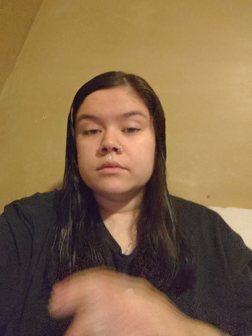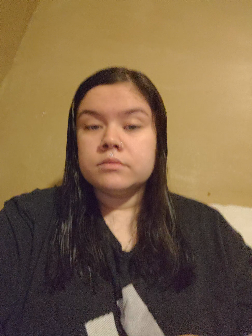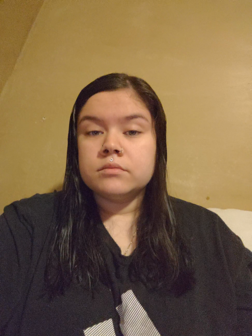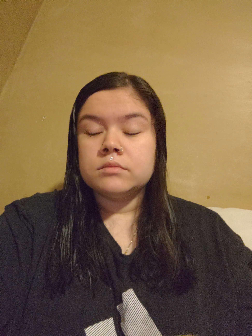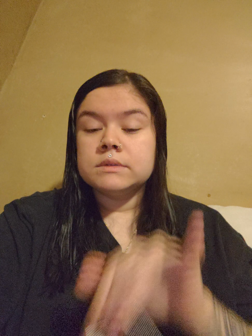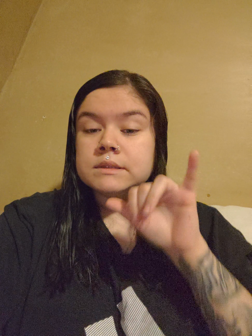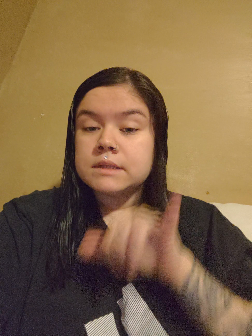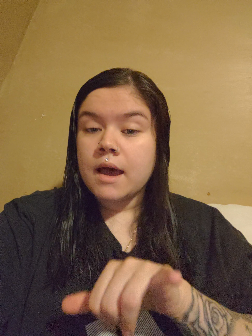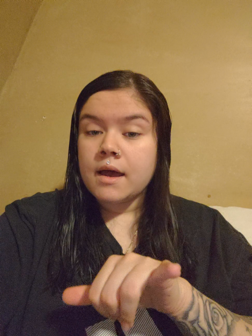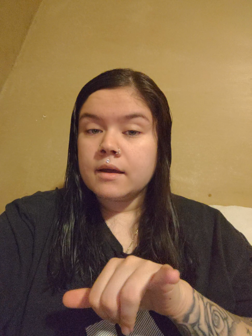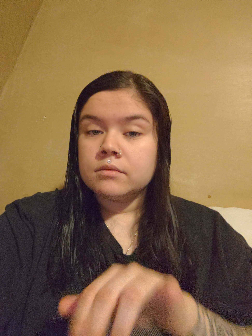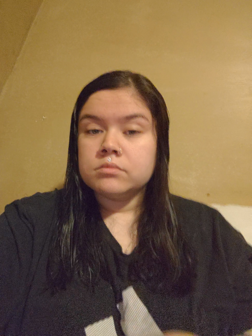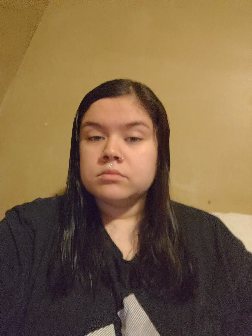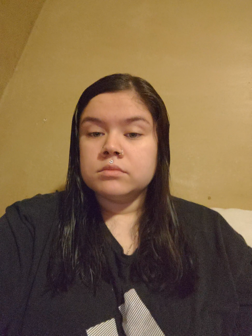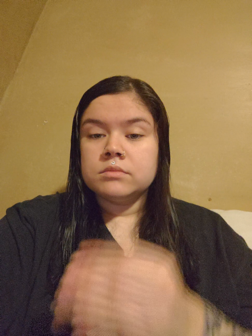stay